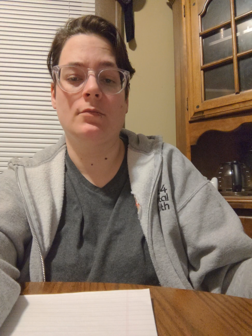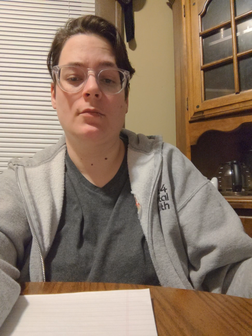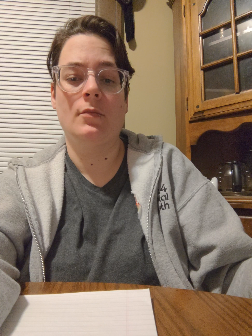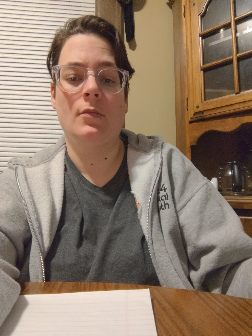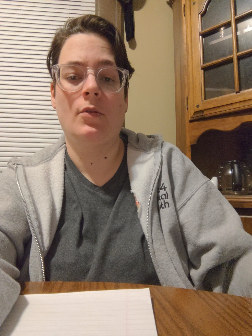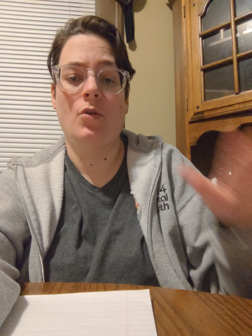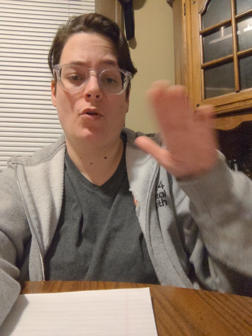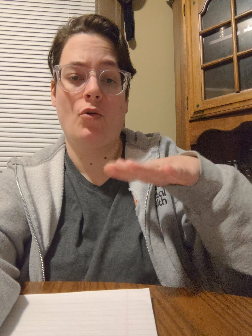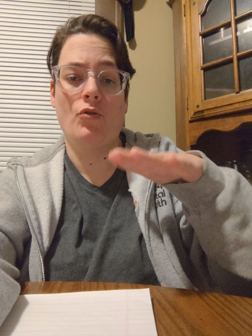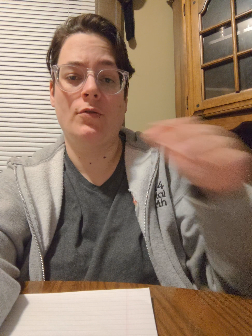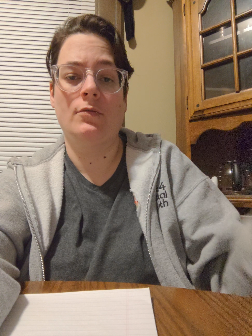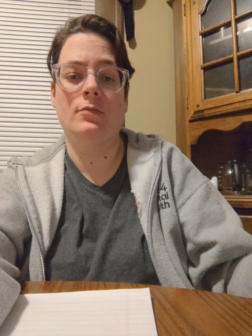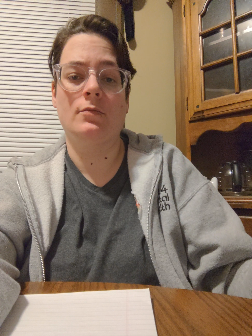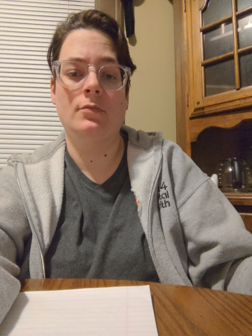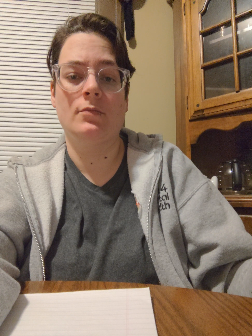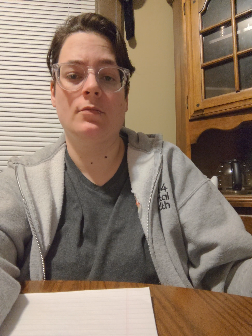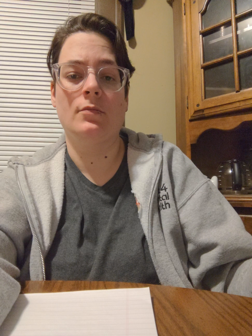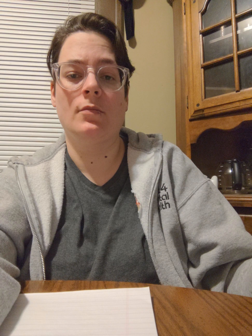on